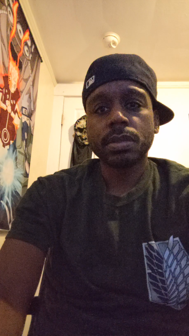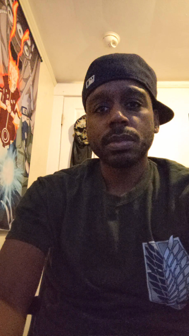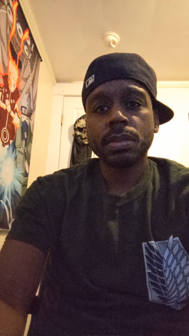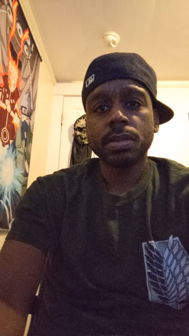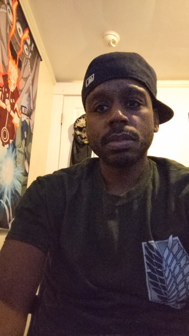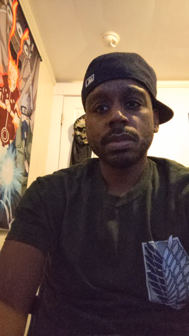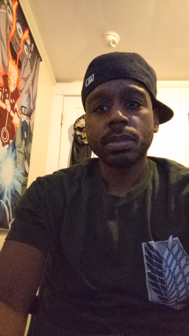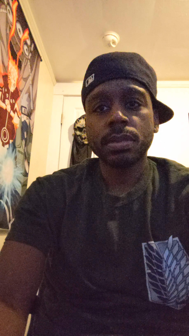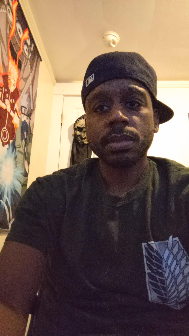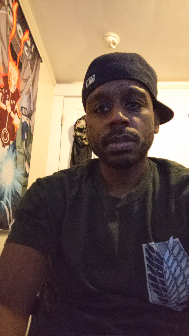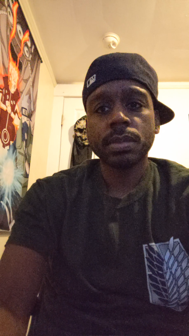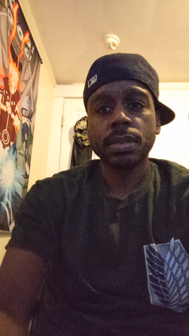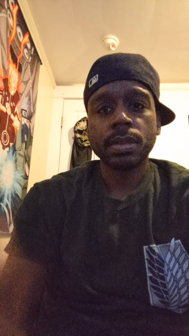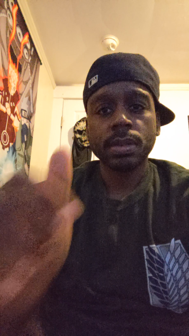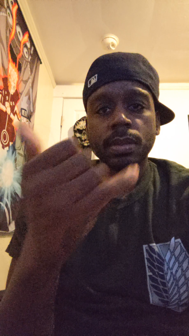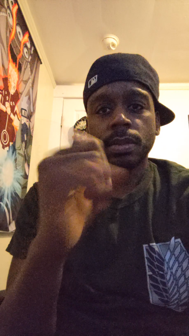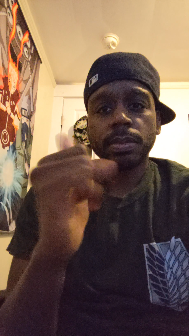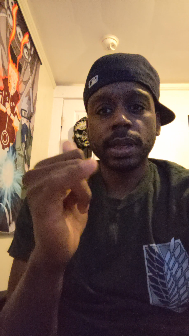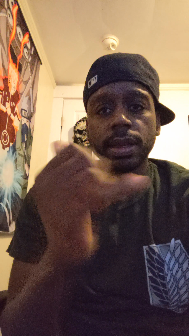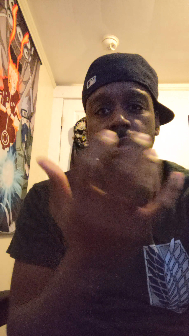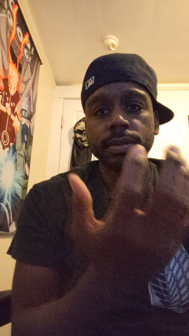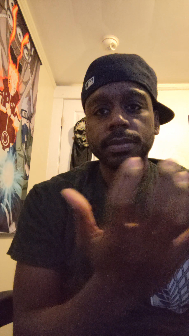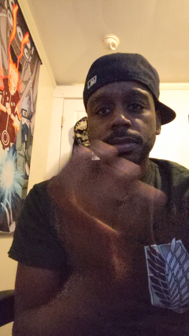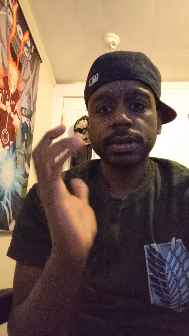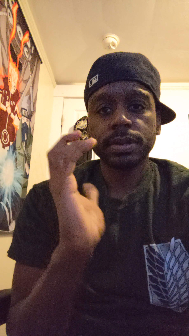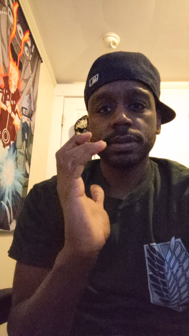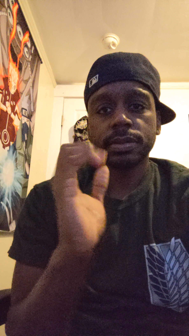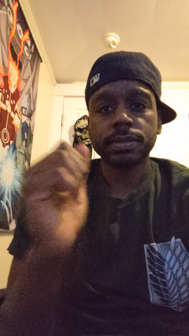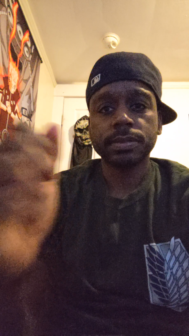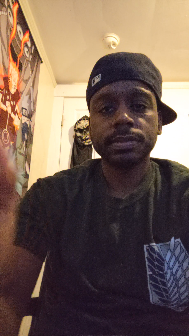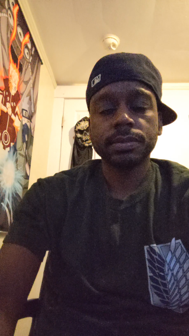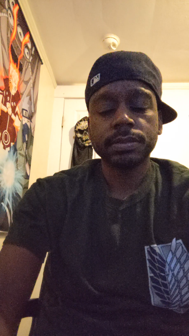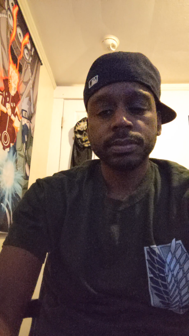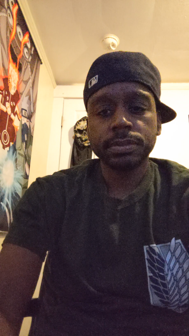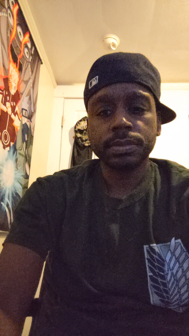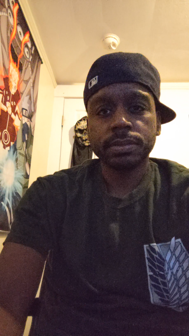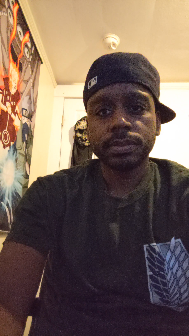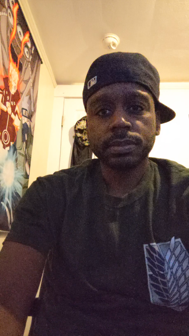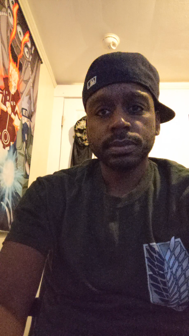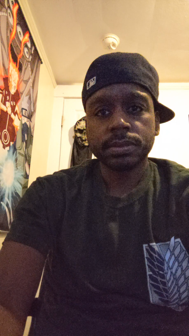playpen